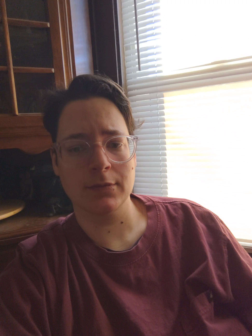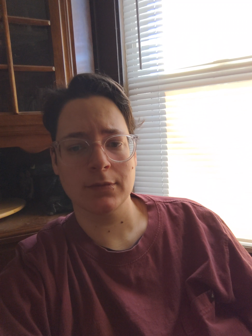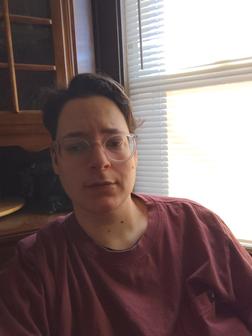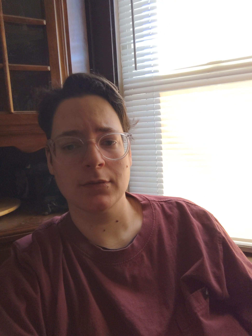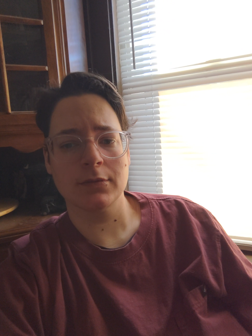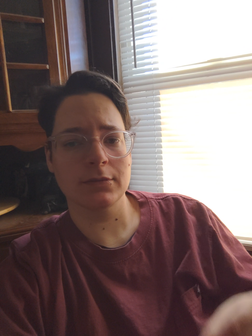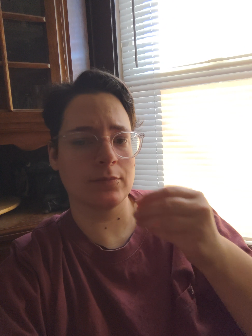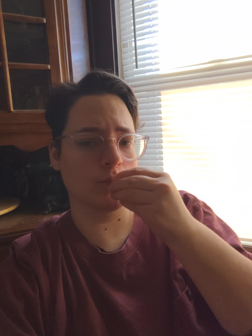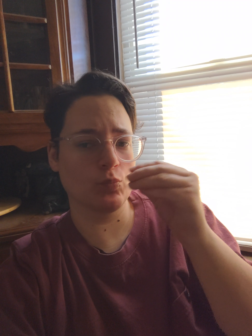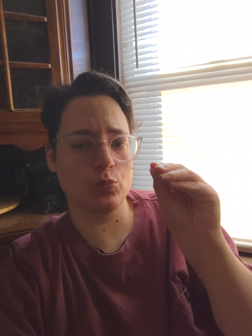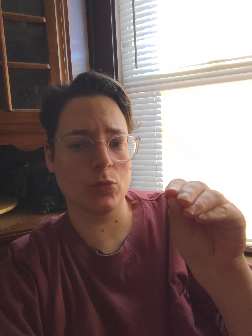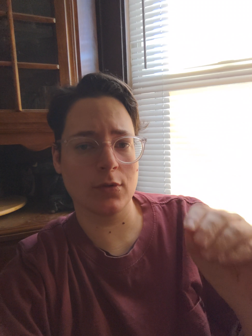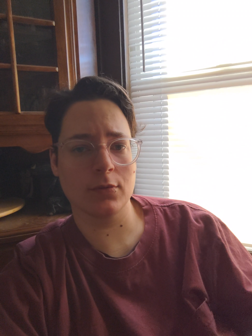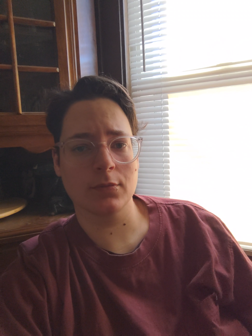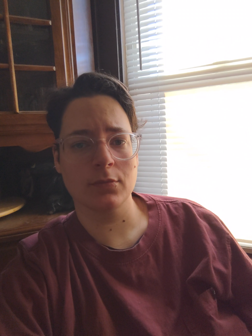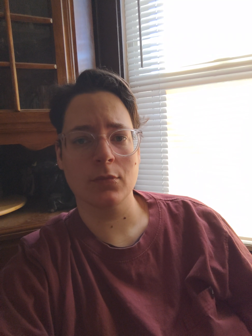kiss